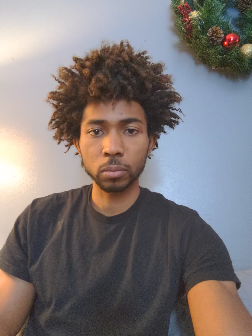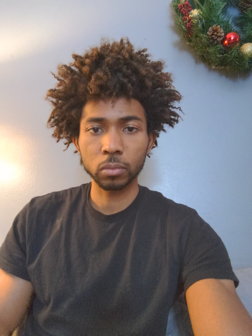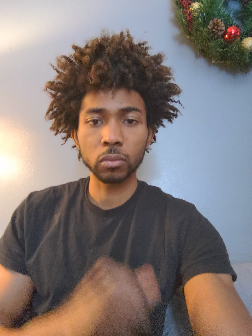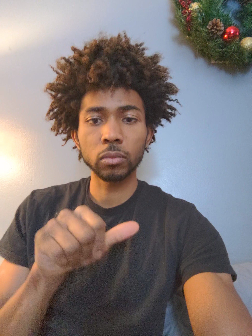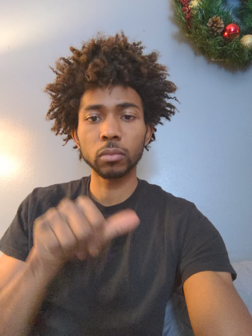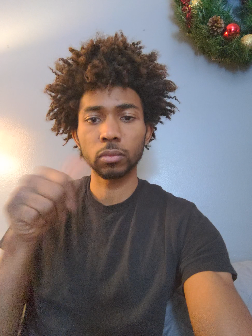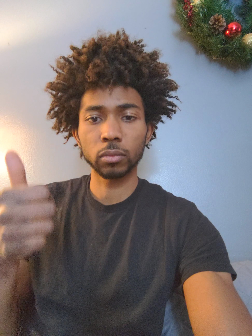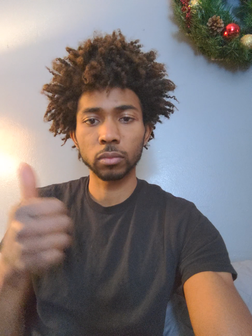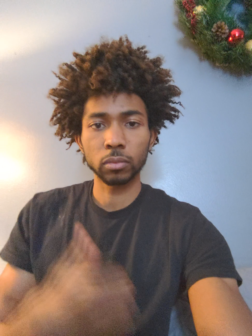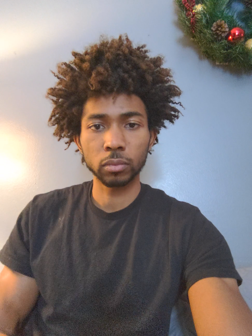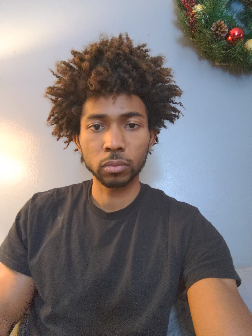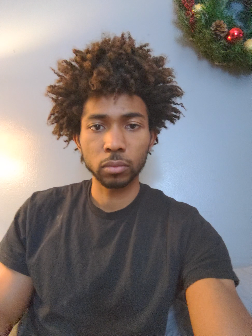another